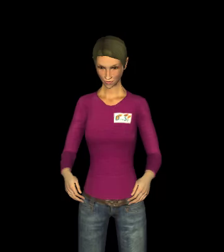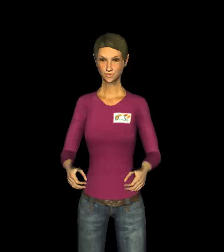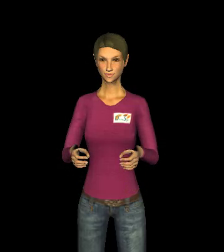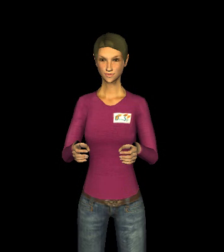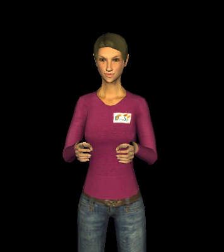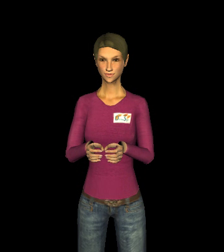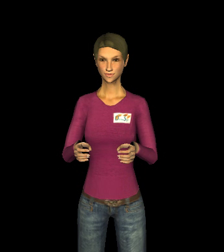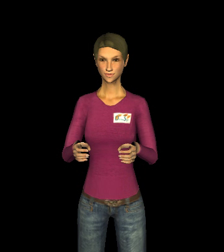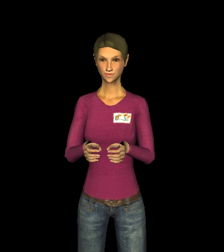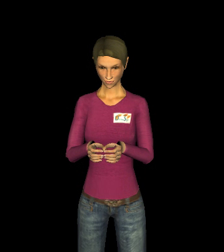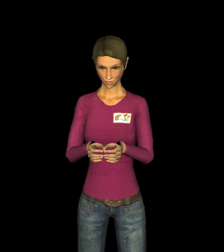مجموعة